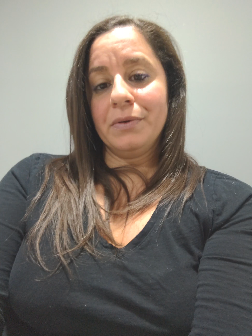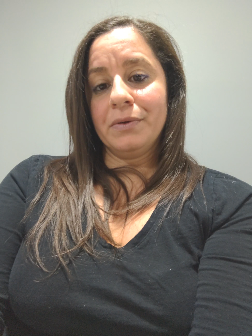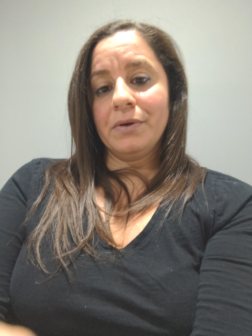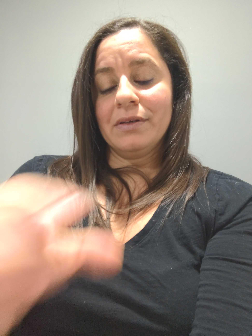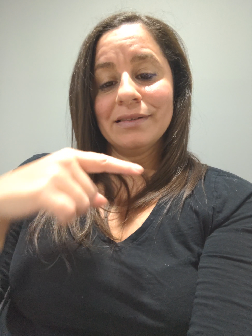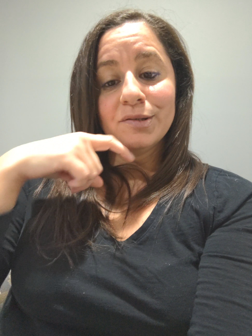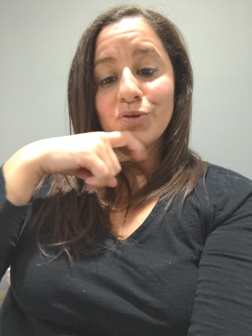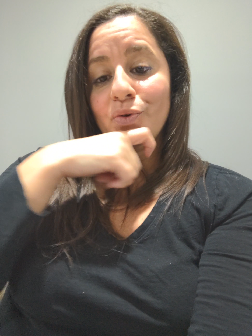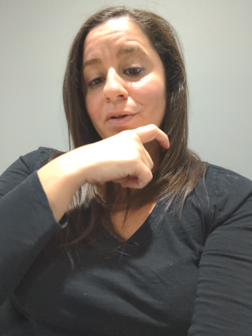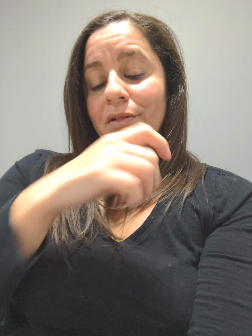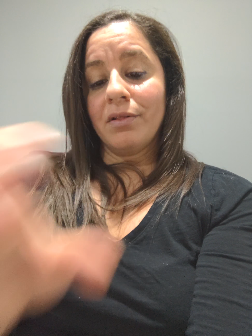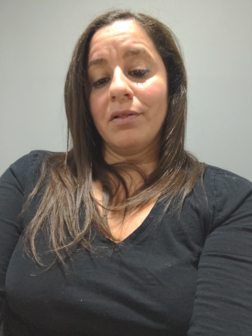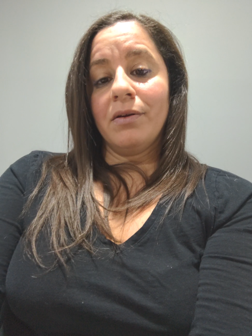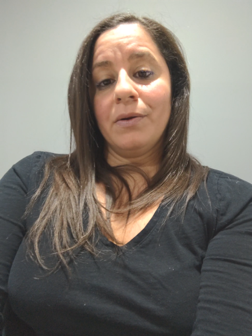cereal